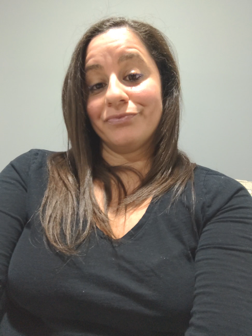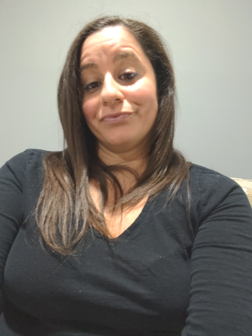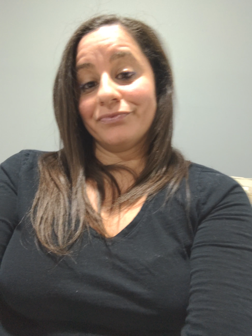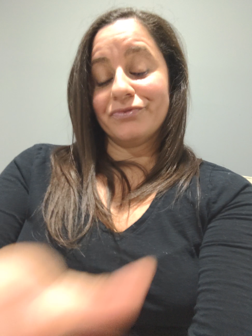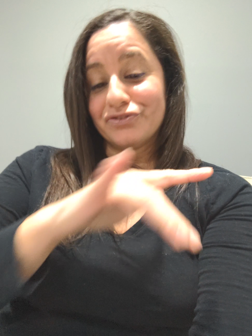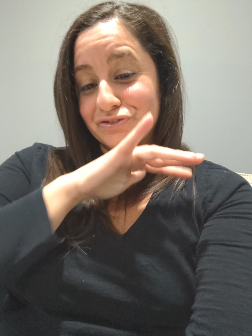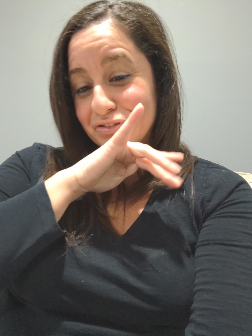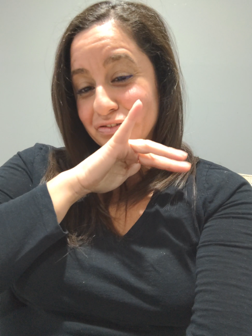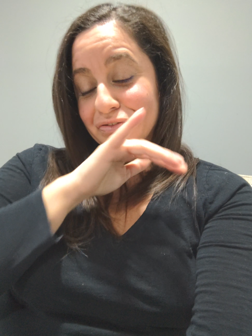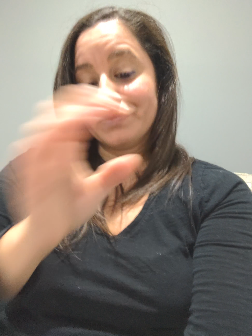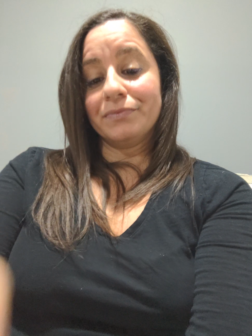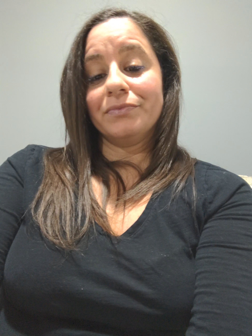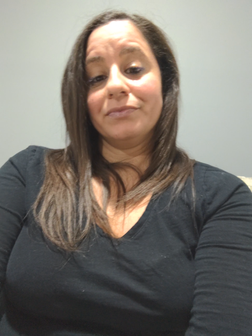dirty